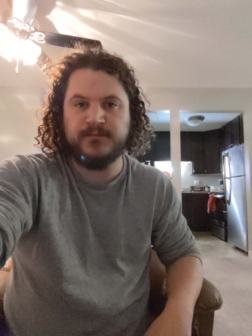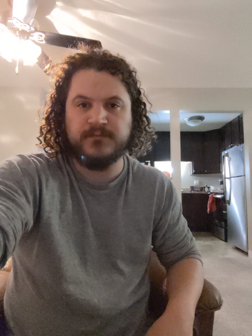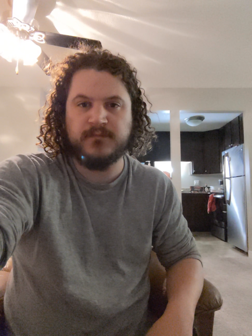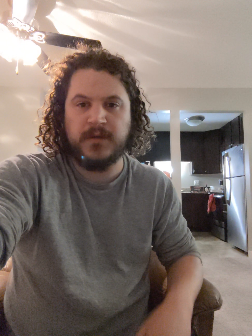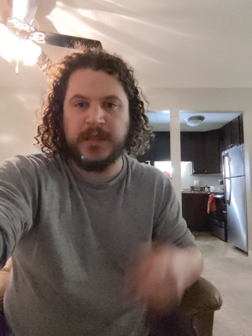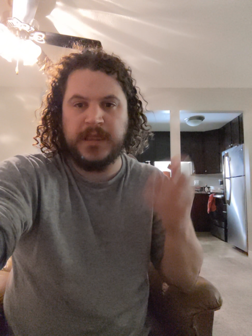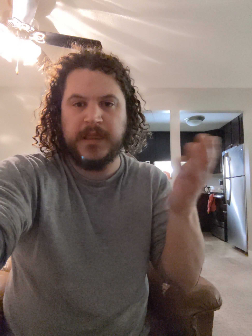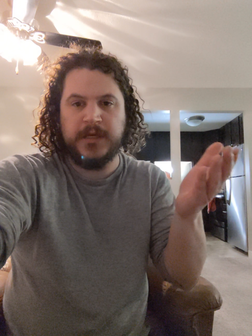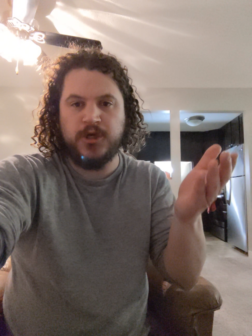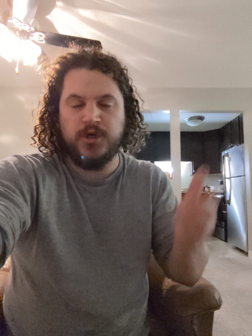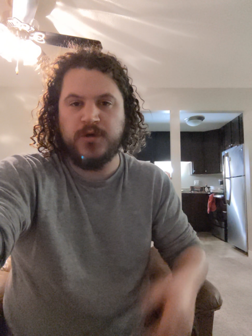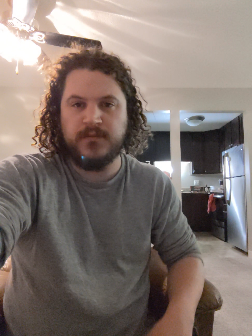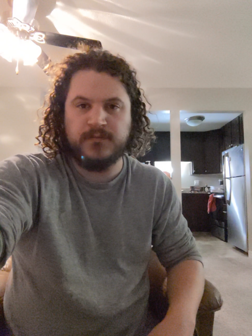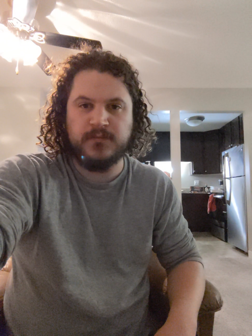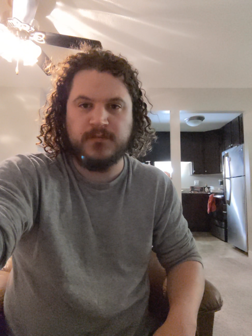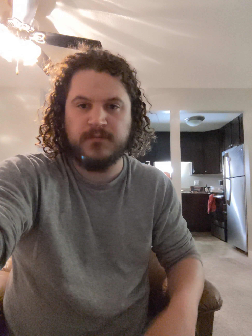there